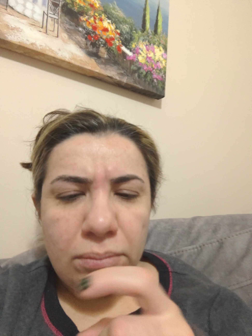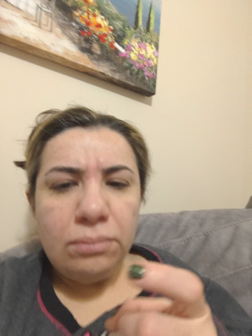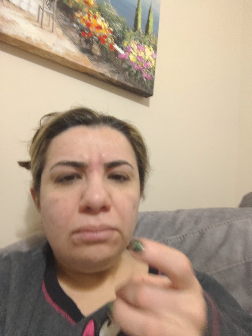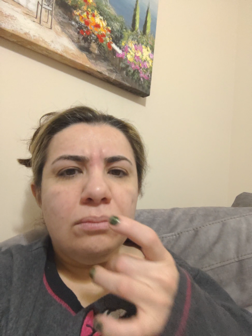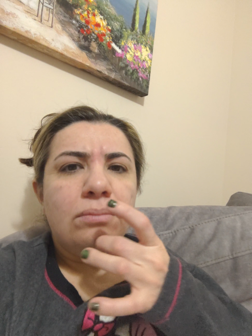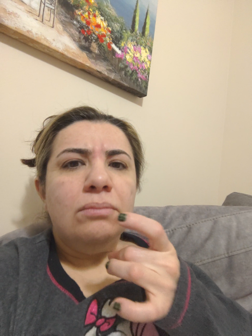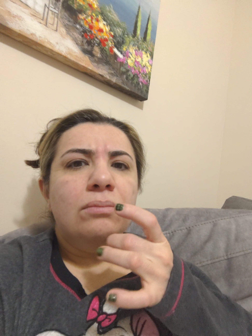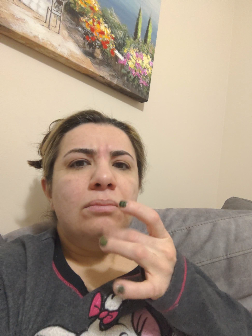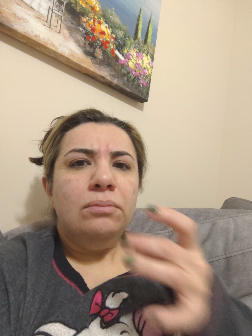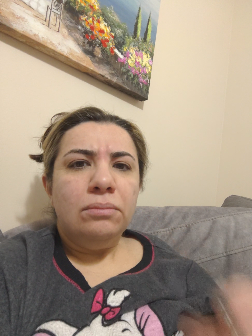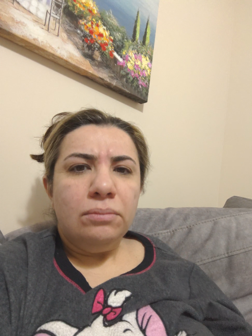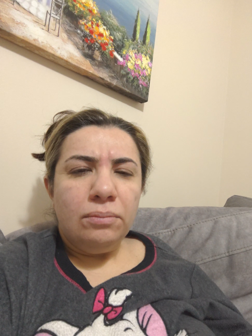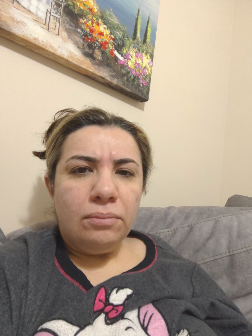snack